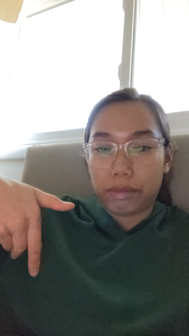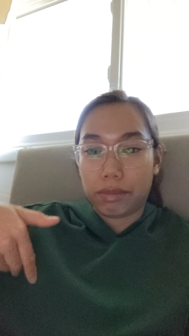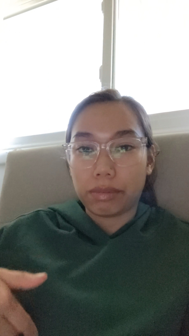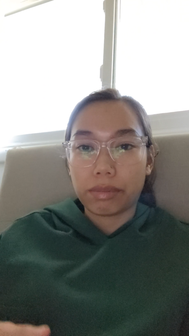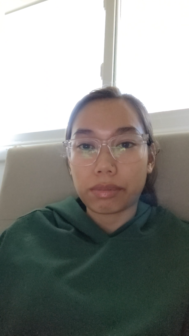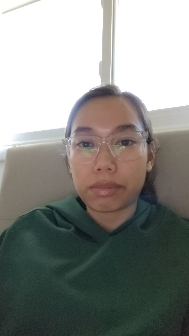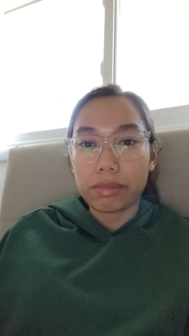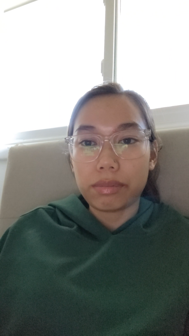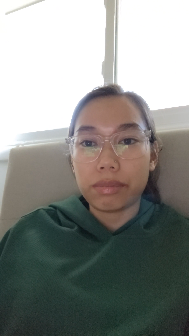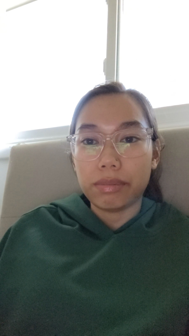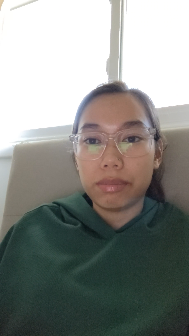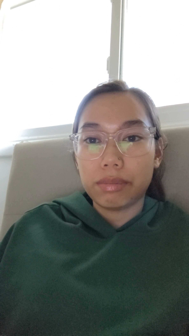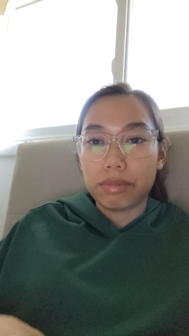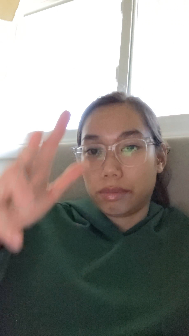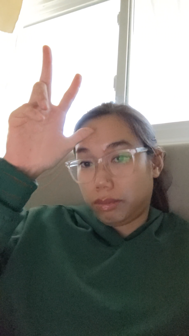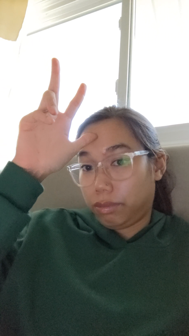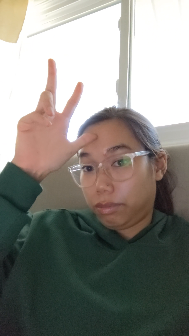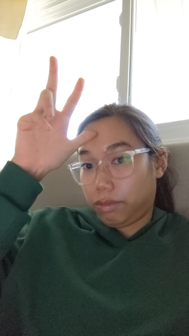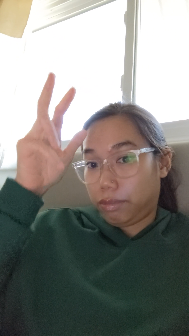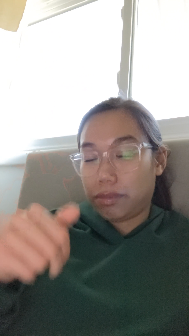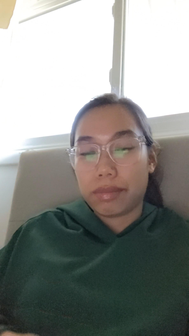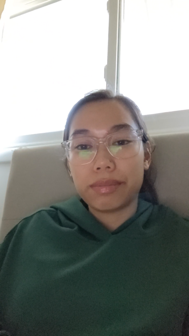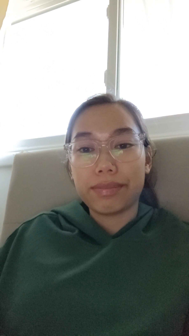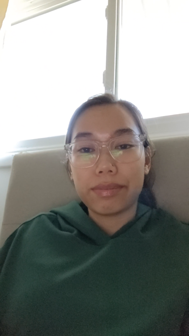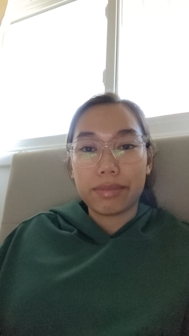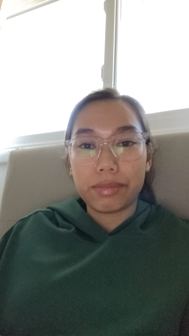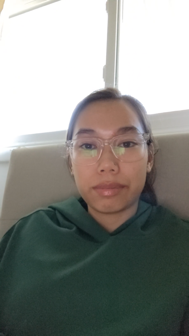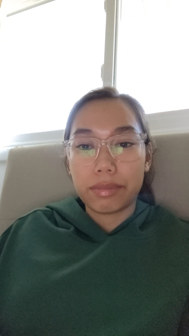rooster